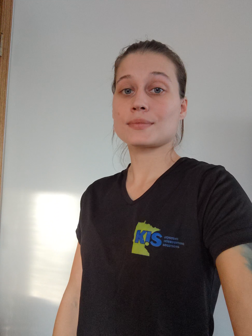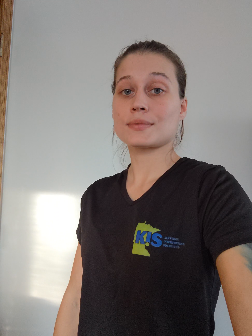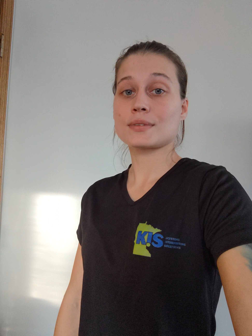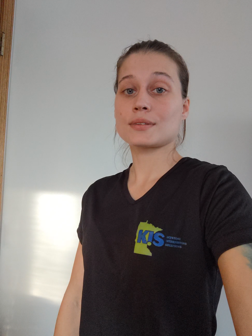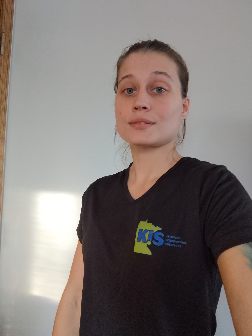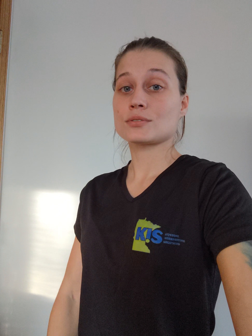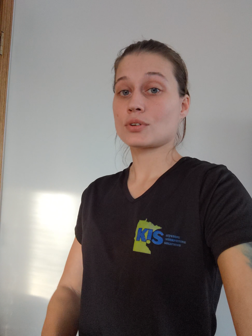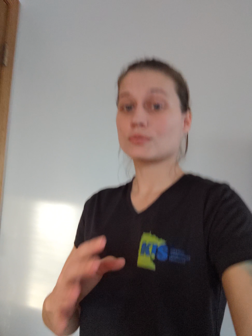talk